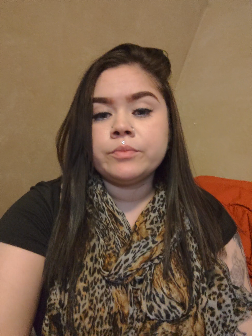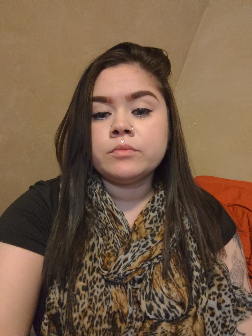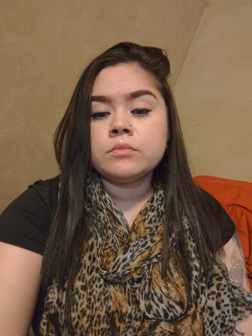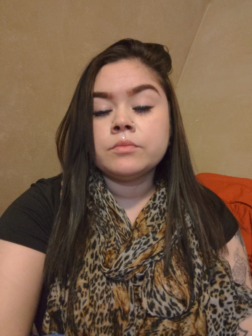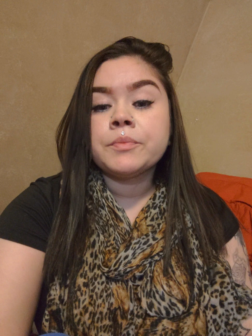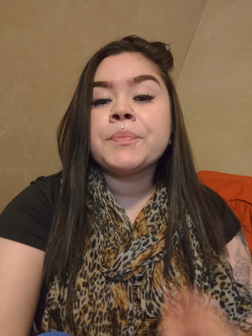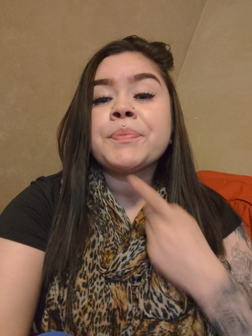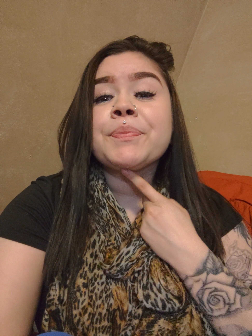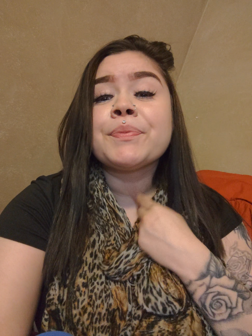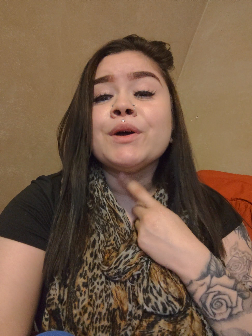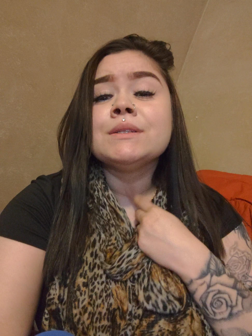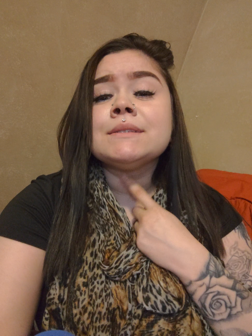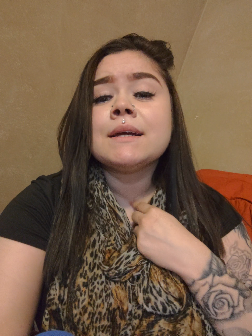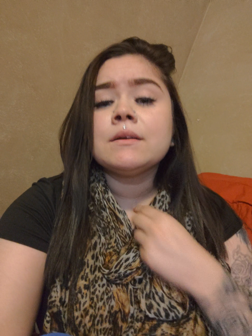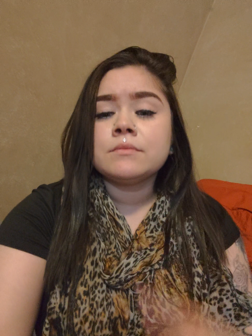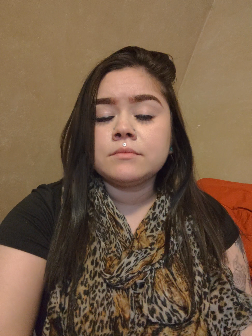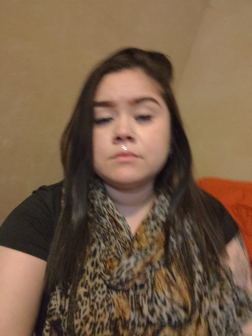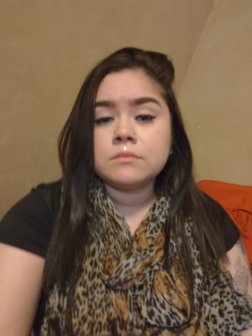thirsty